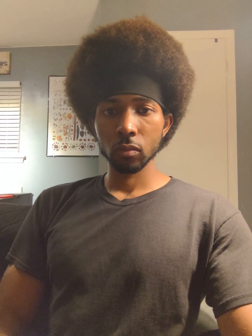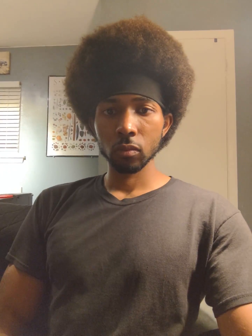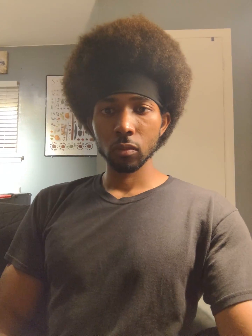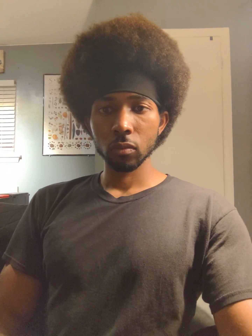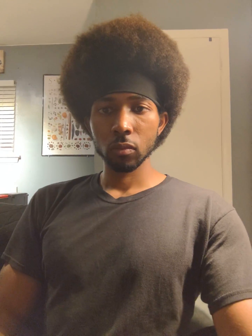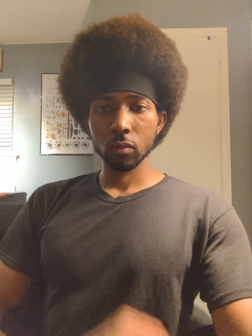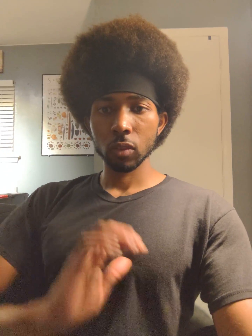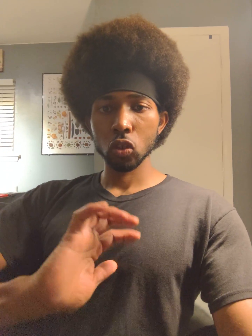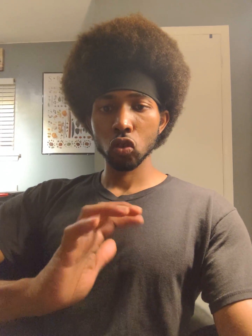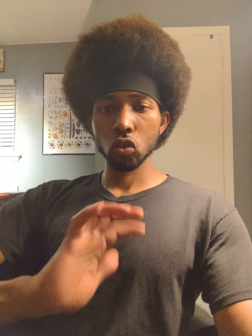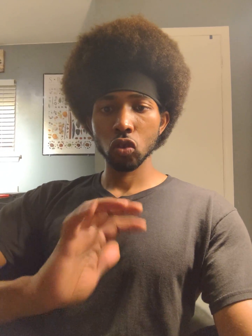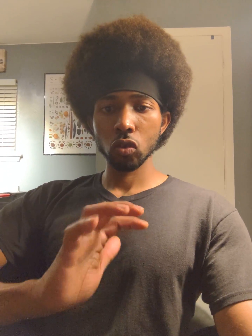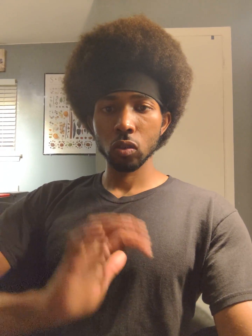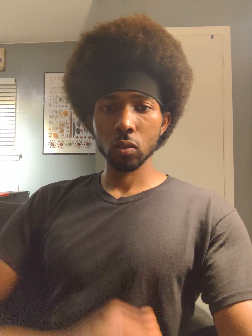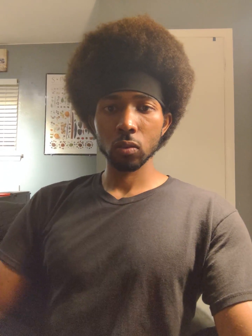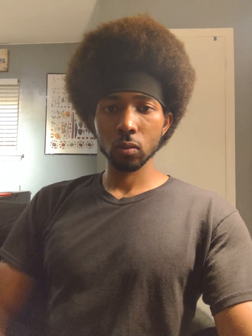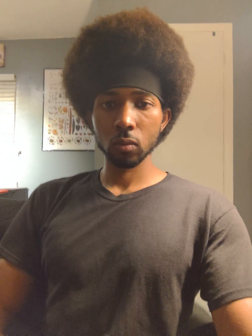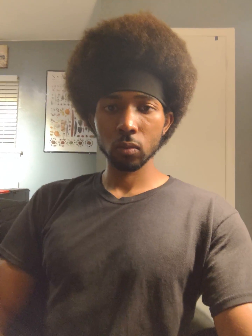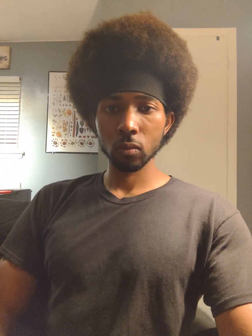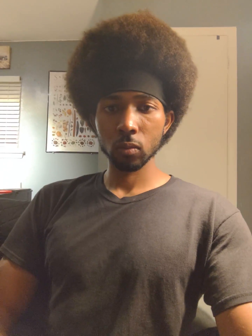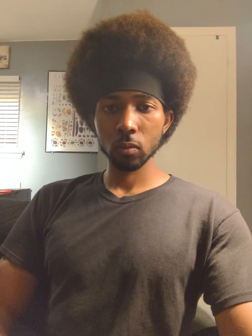cheese